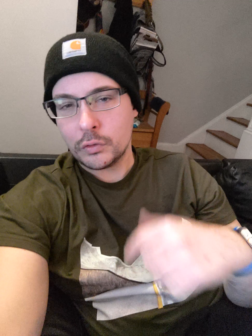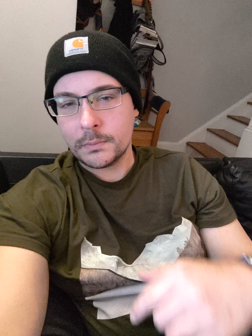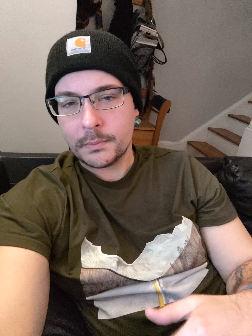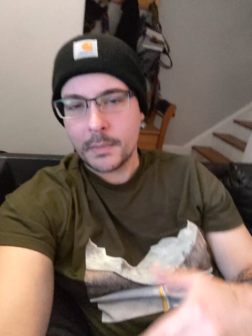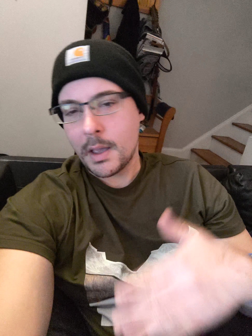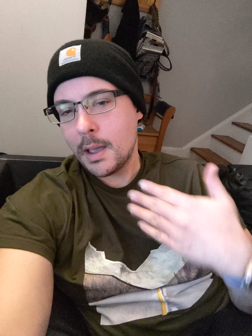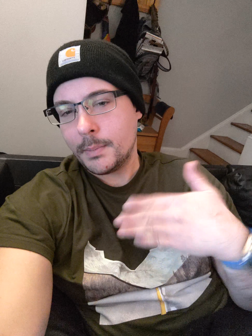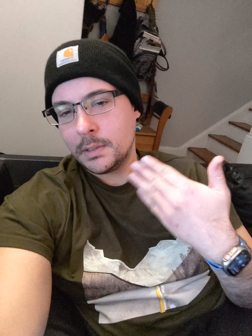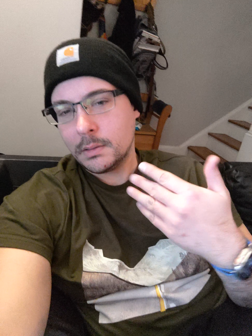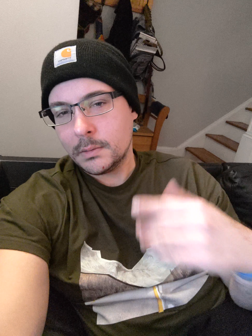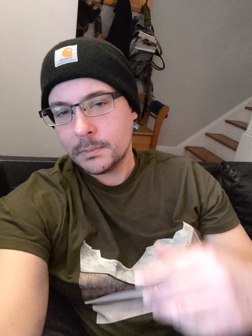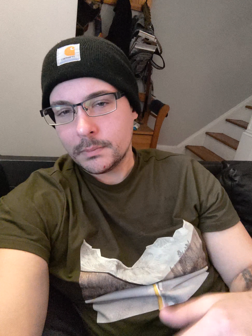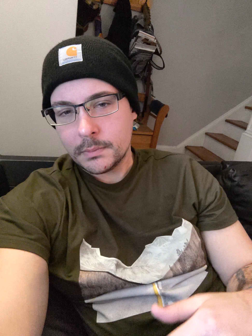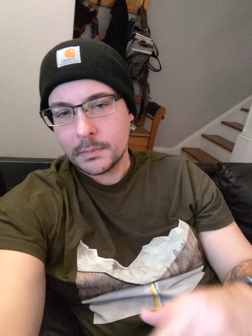happy